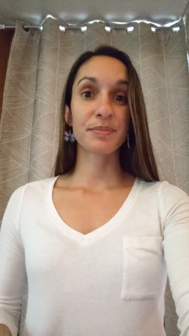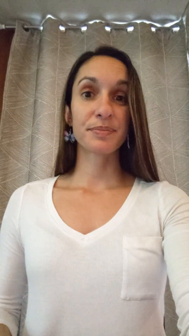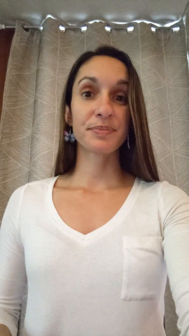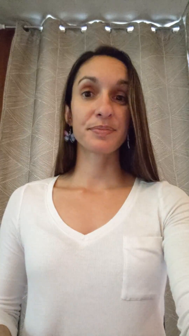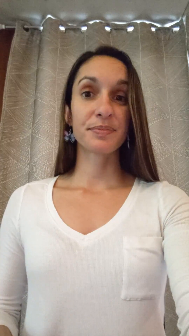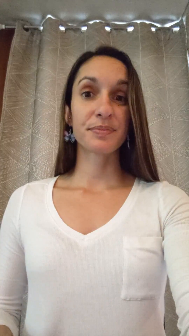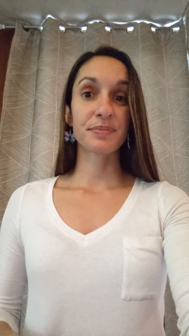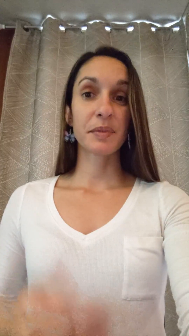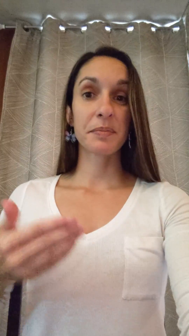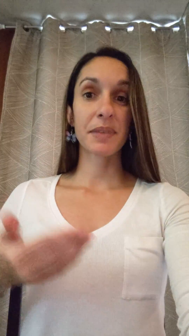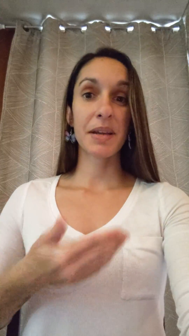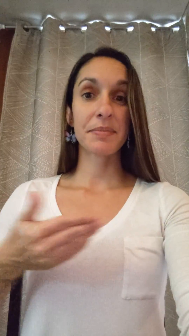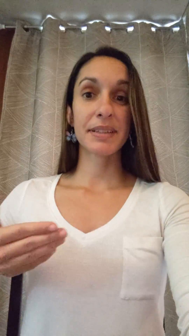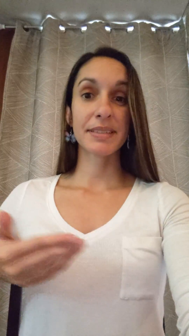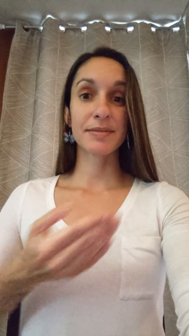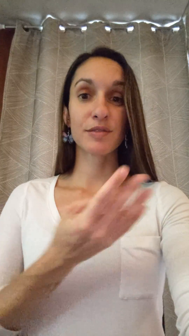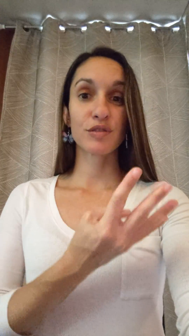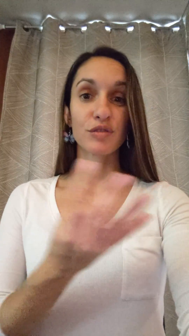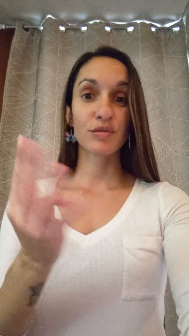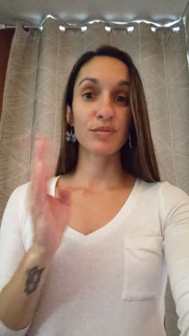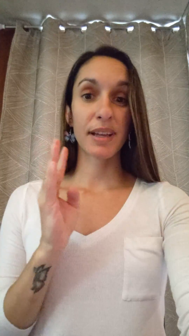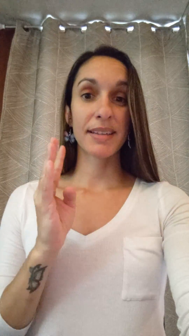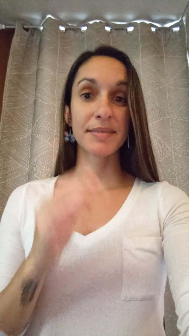crib